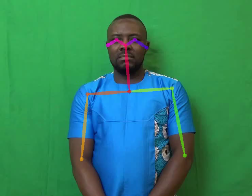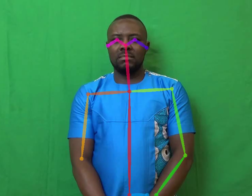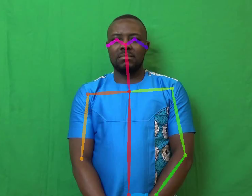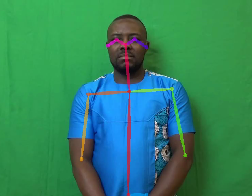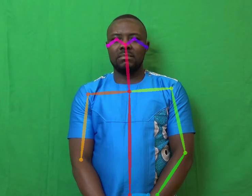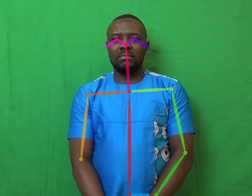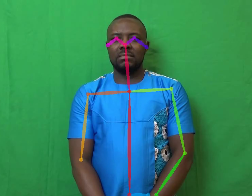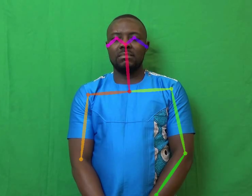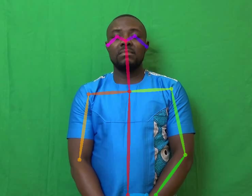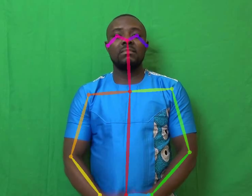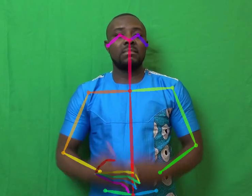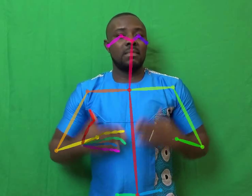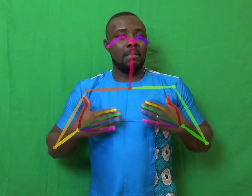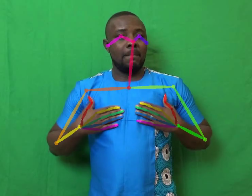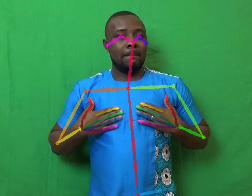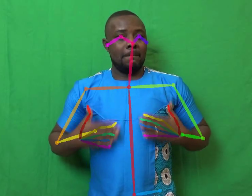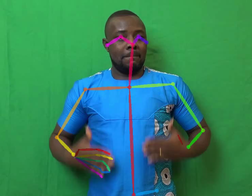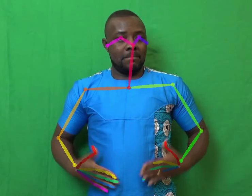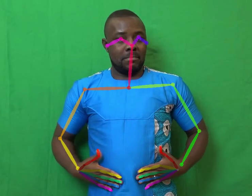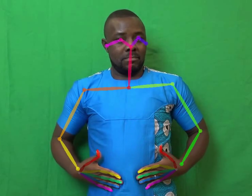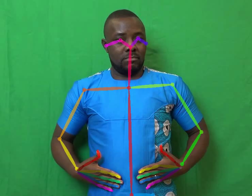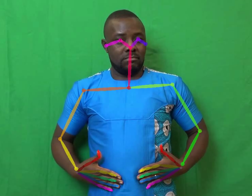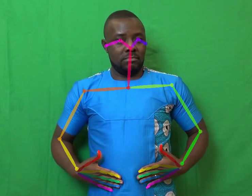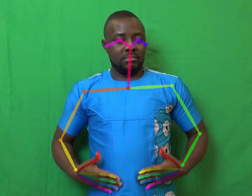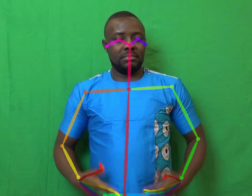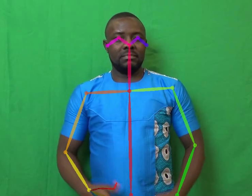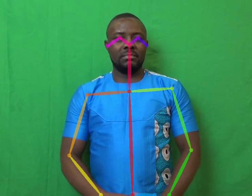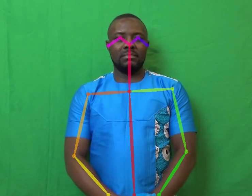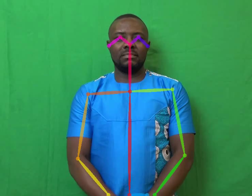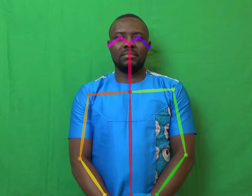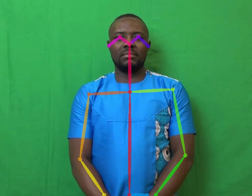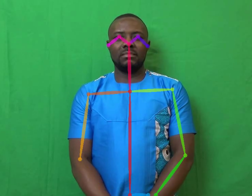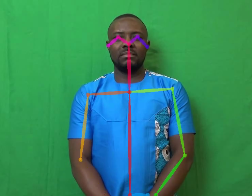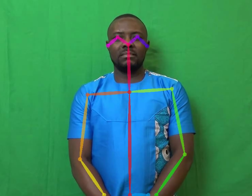body